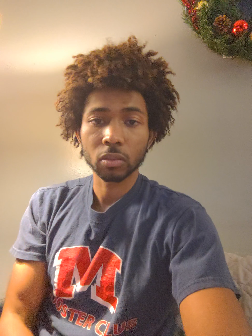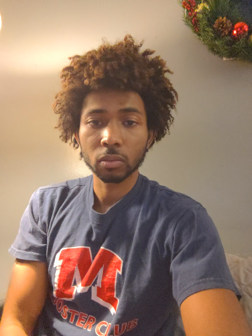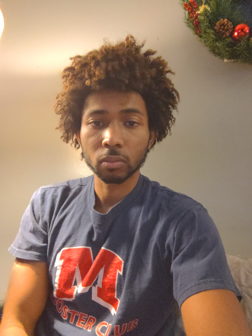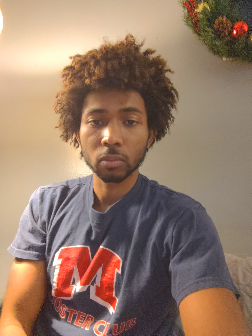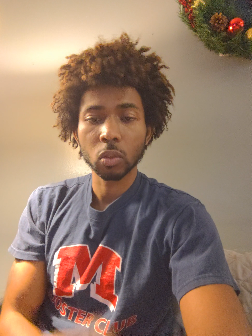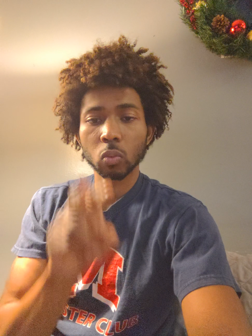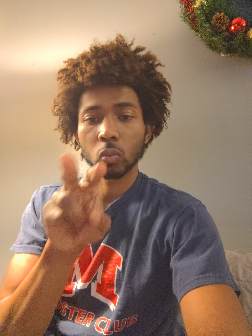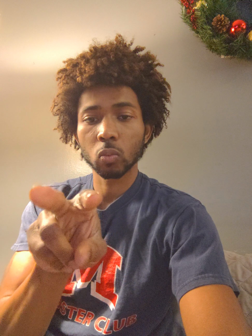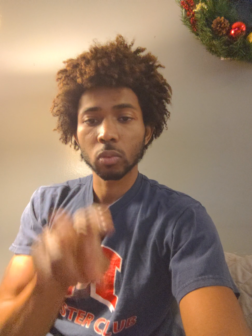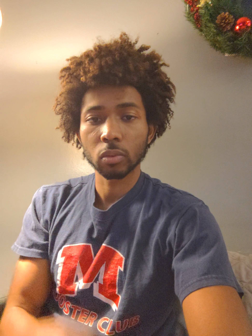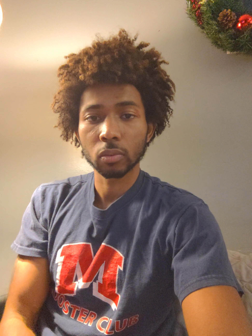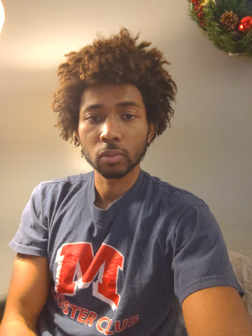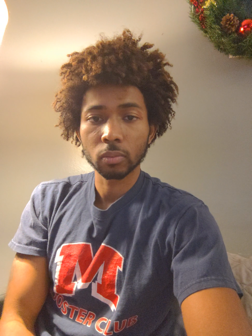look